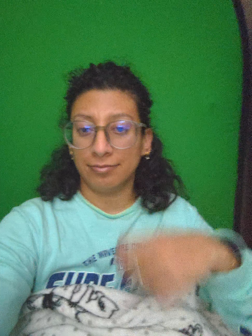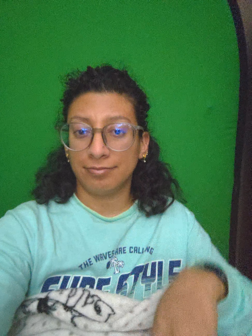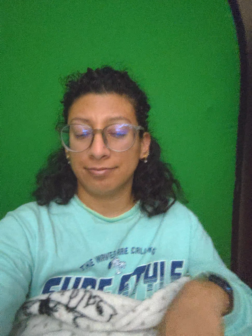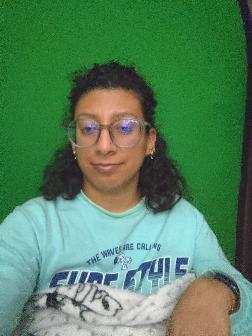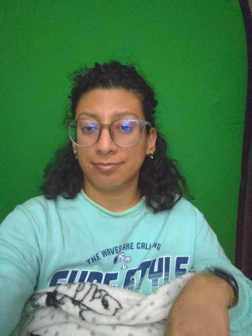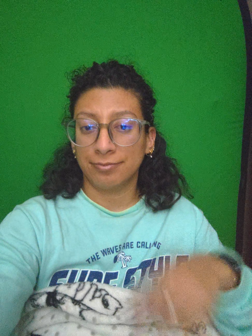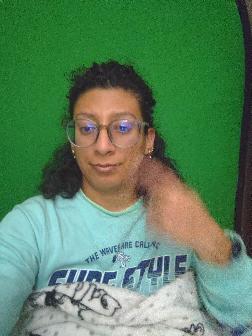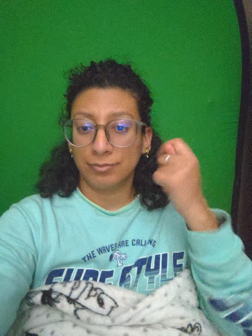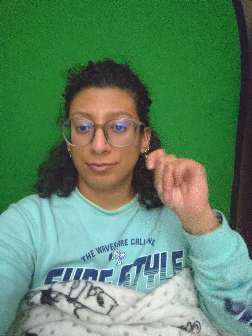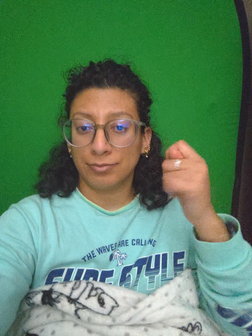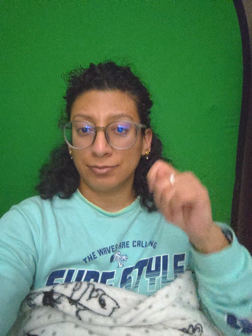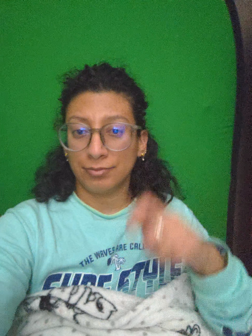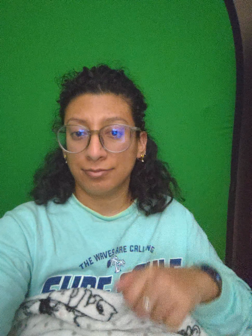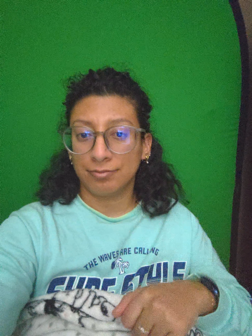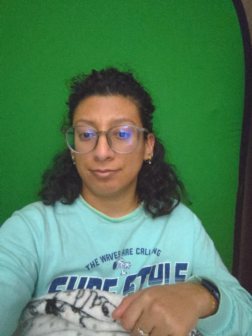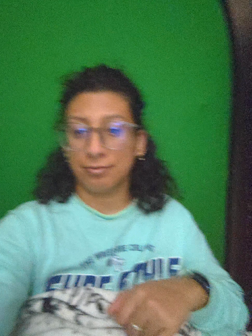toy